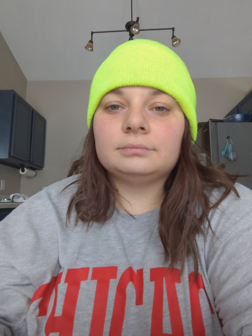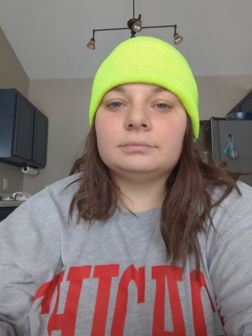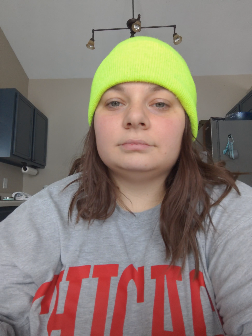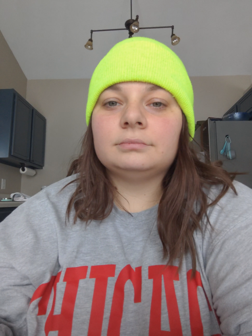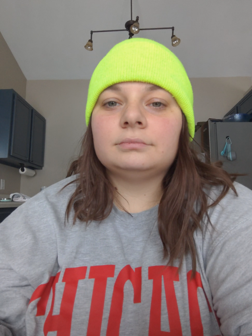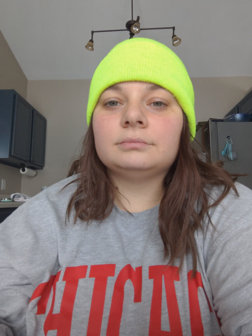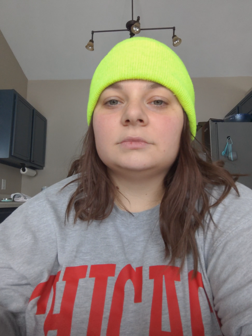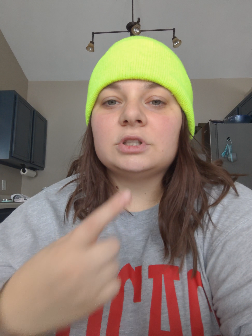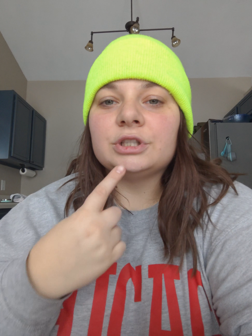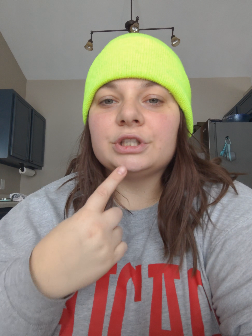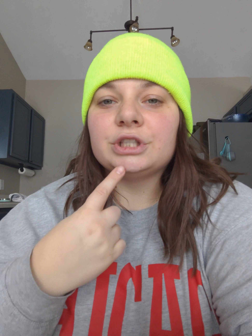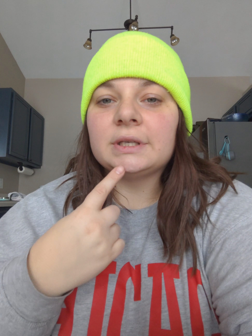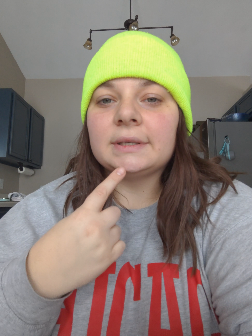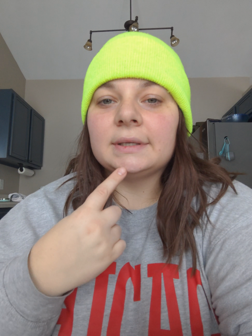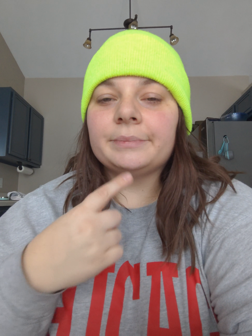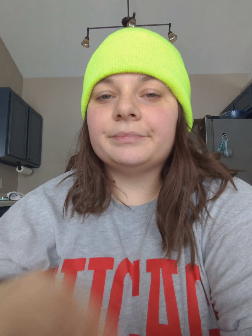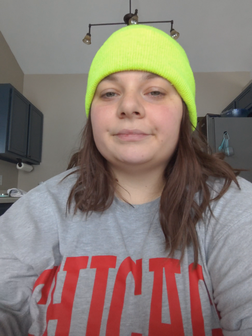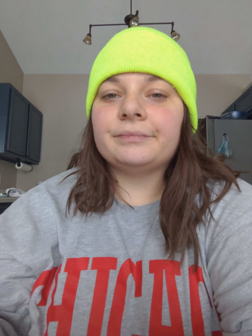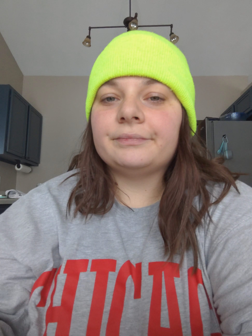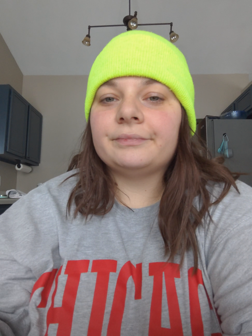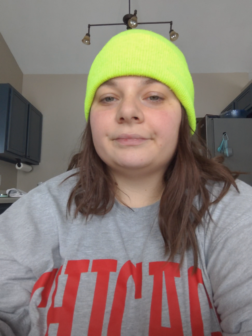chin